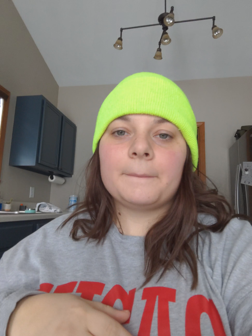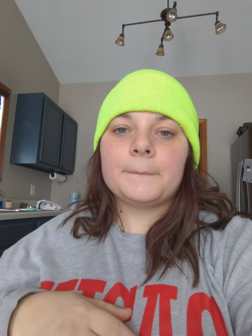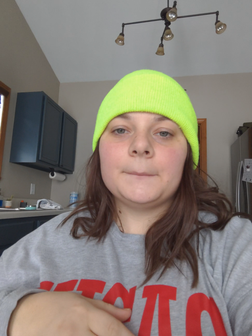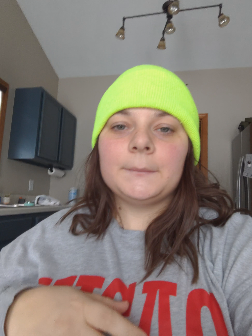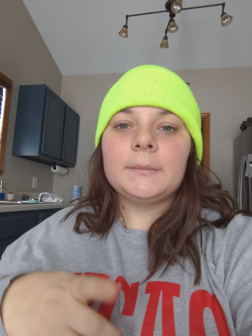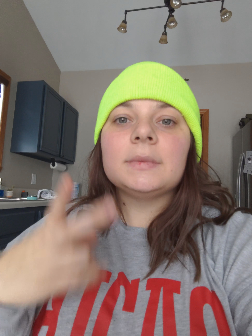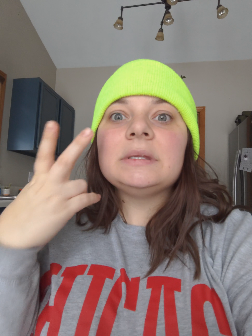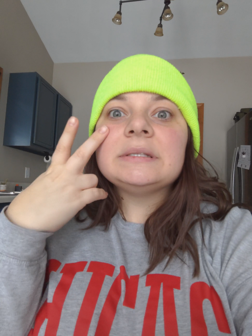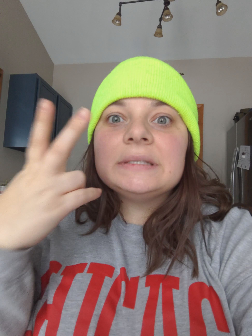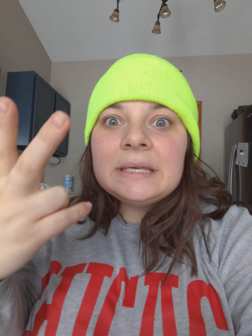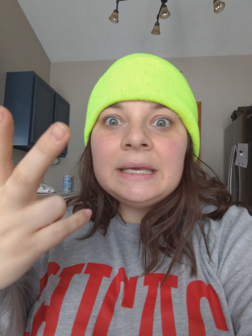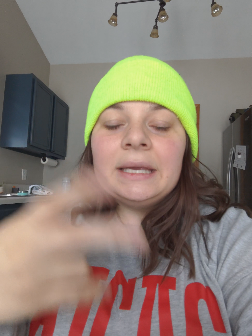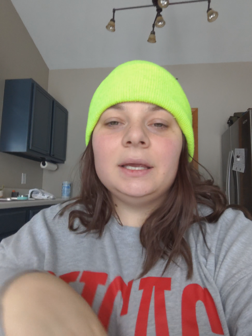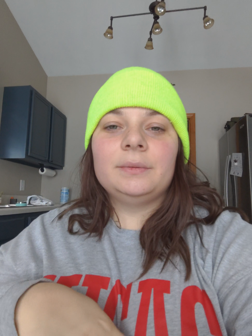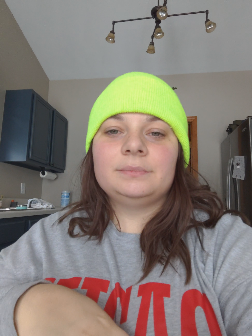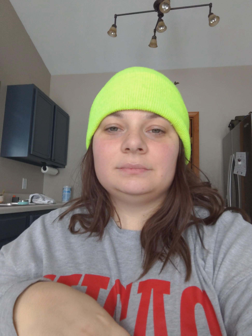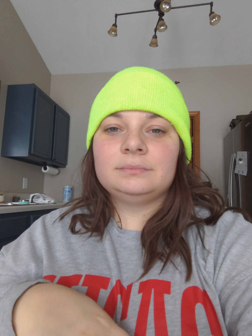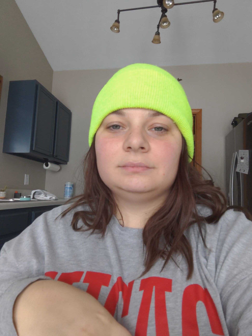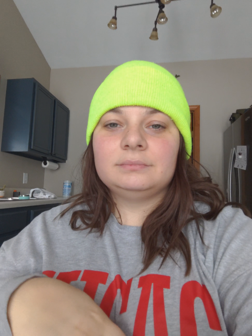see